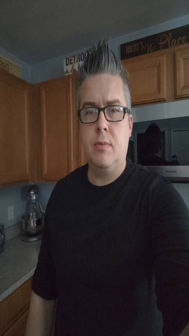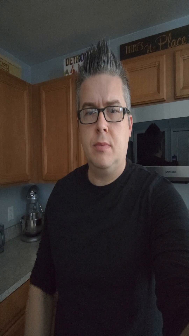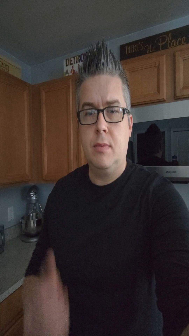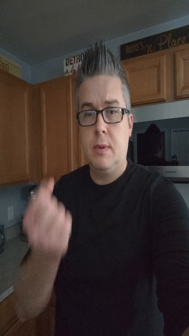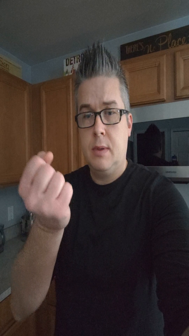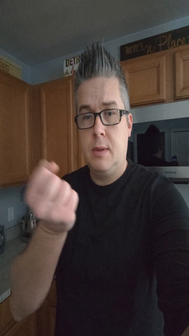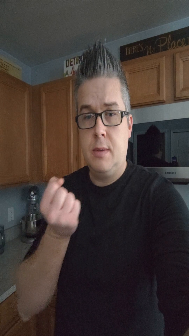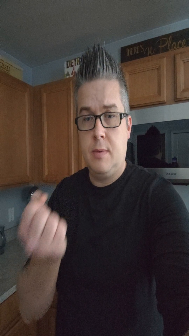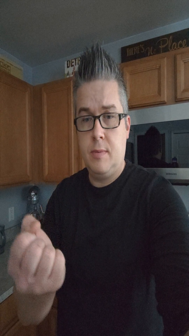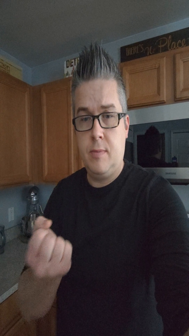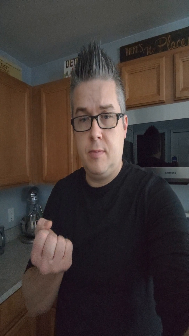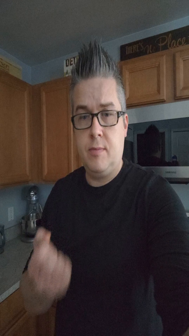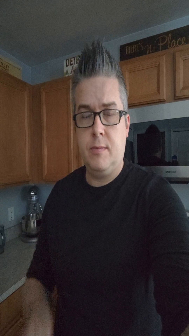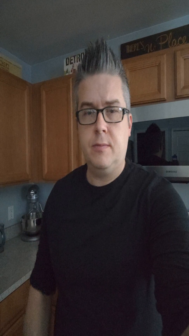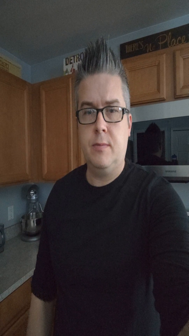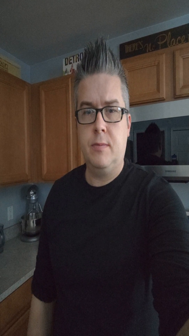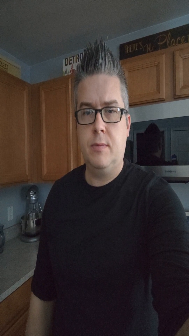drawer